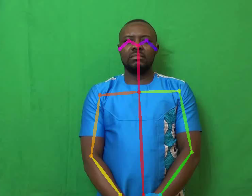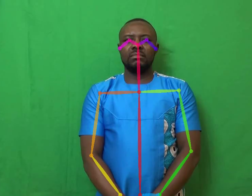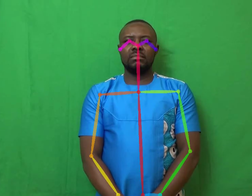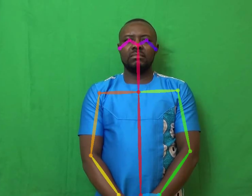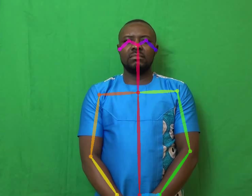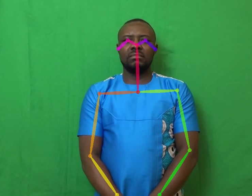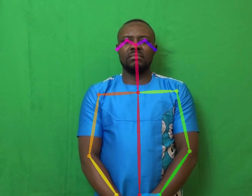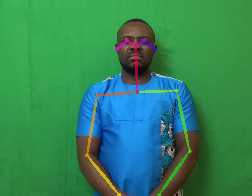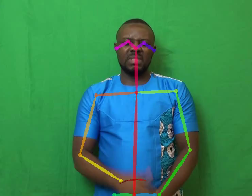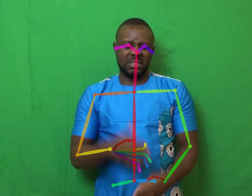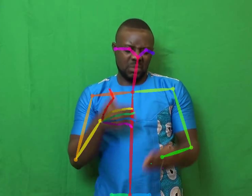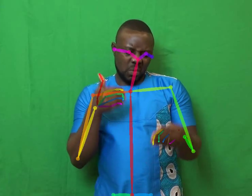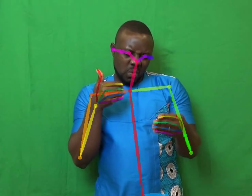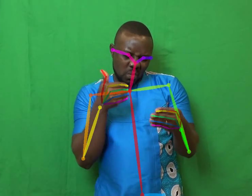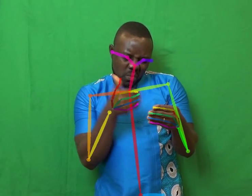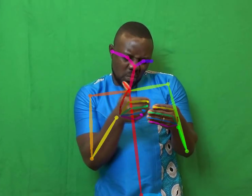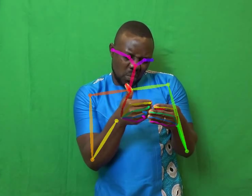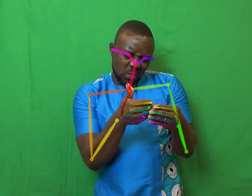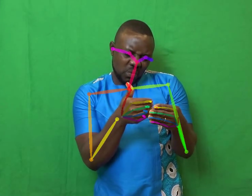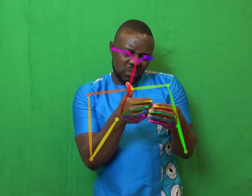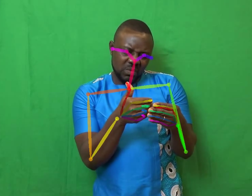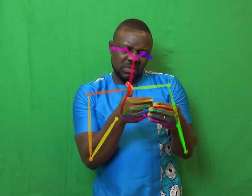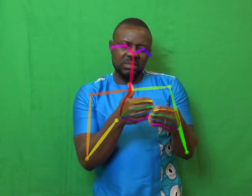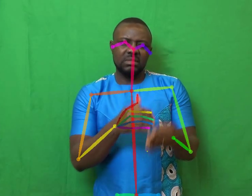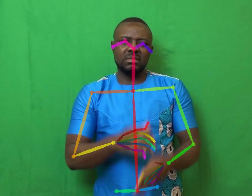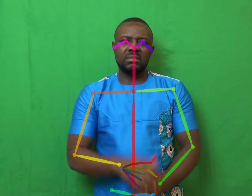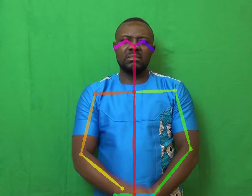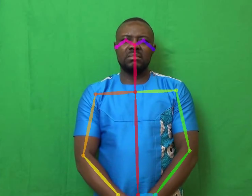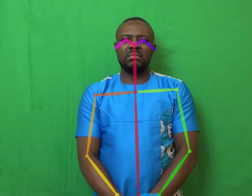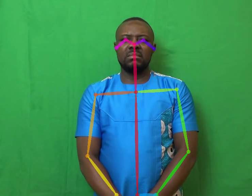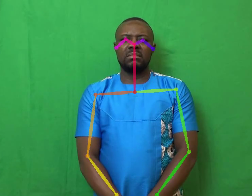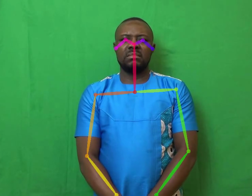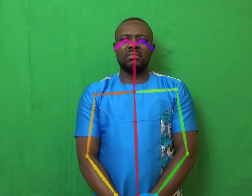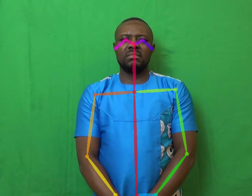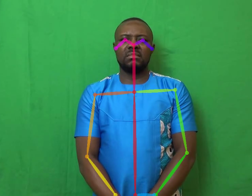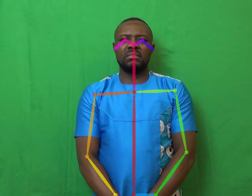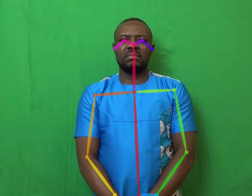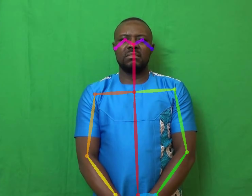close or near